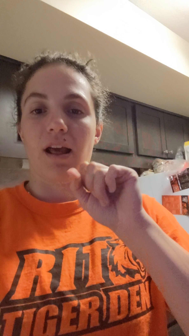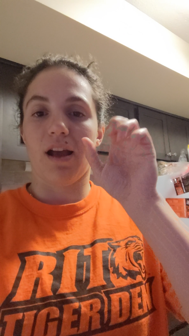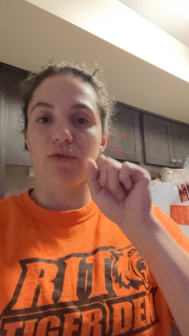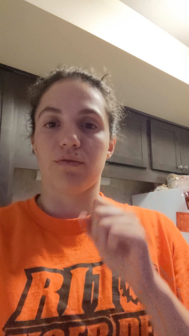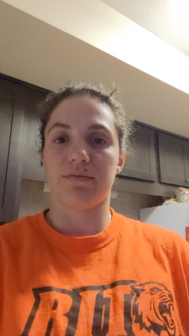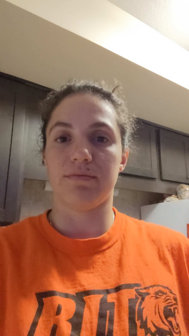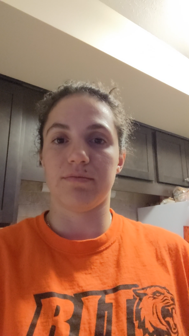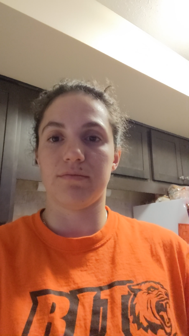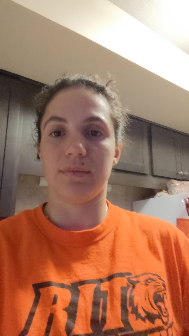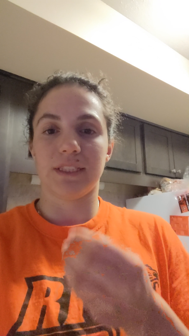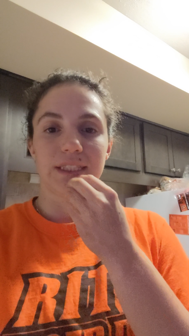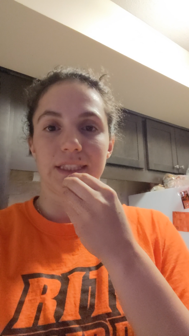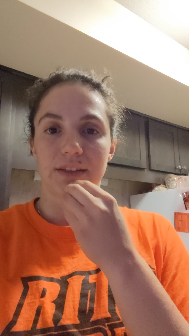eat